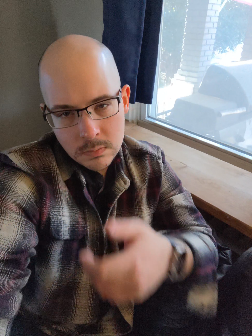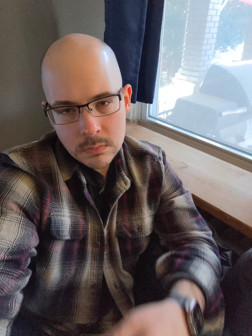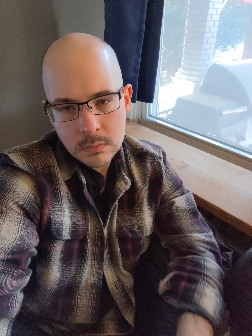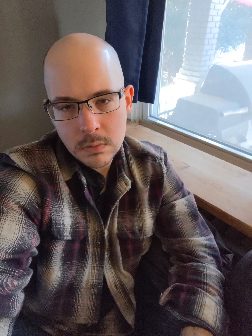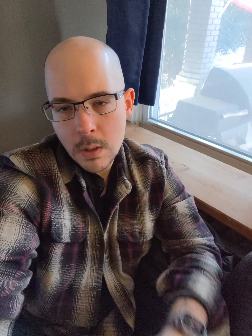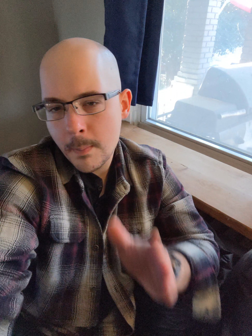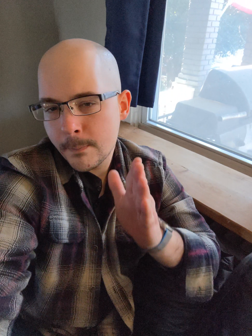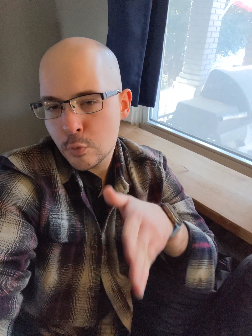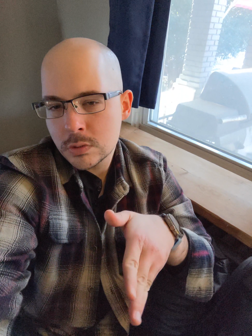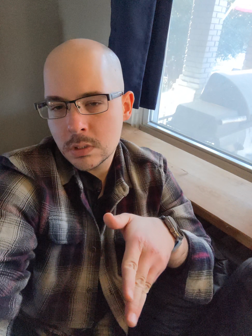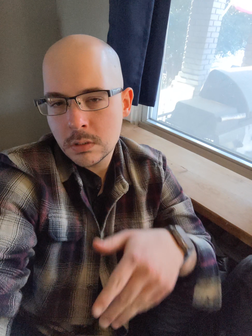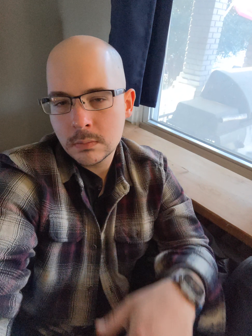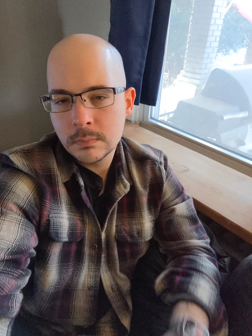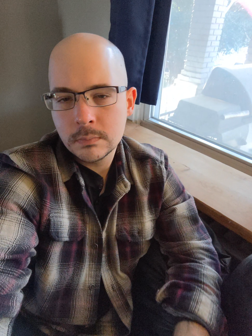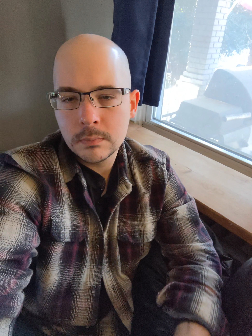person